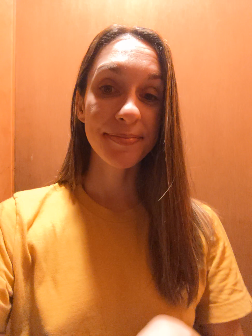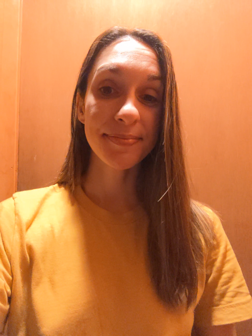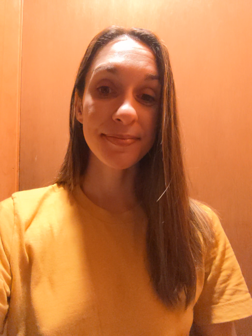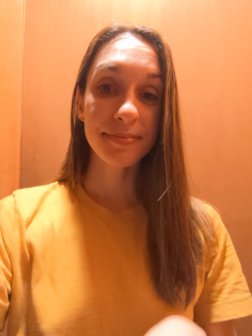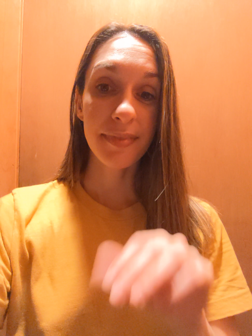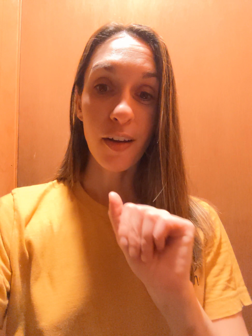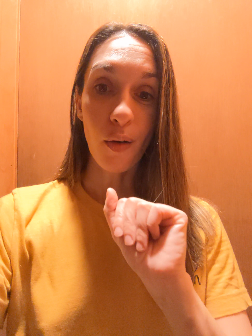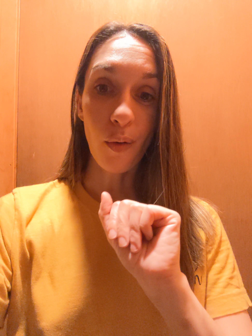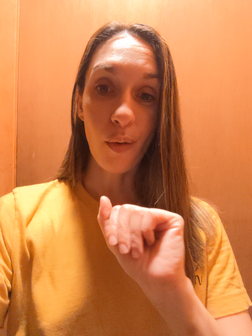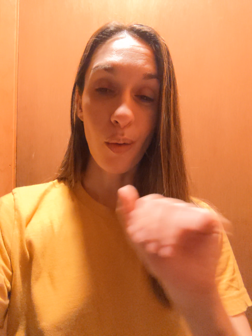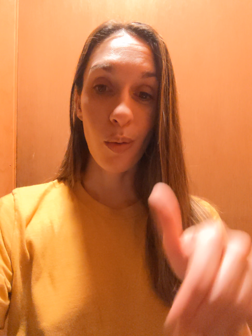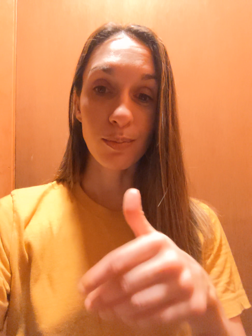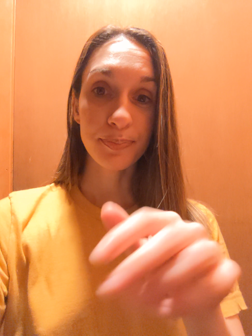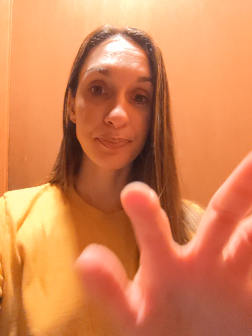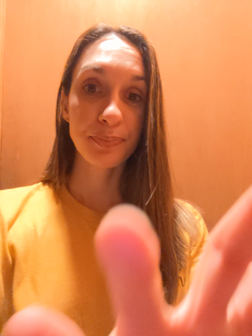all